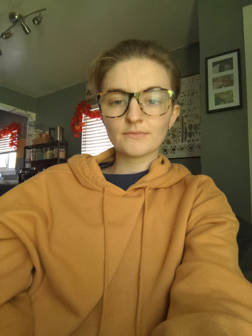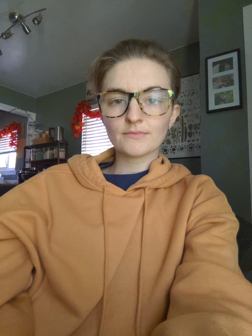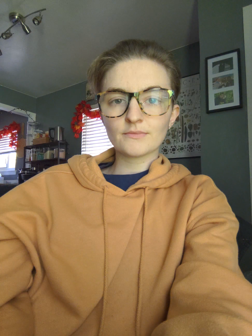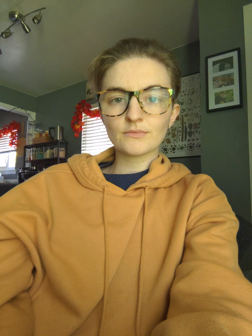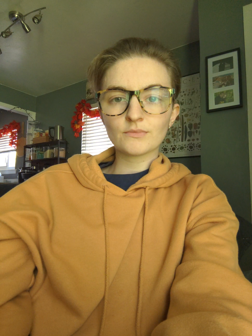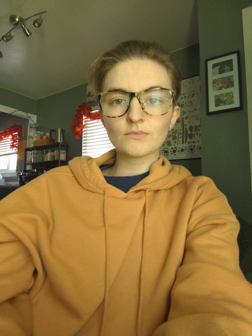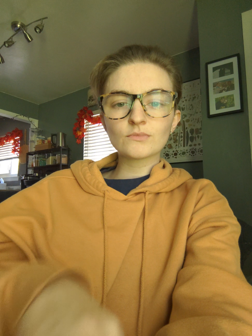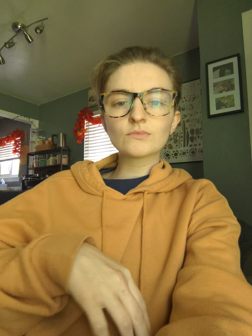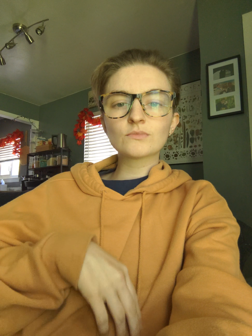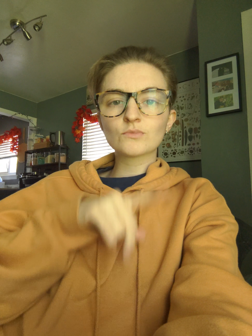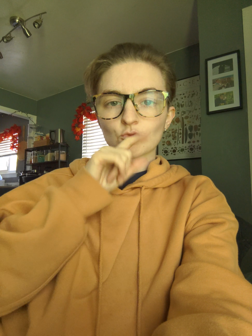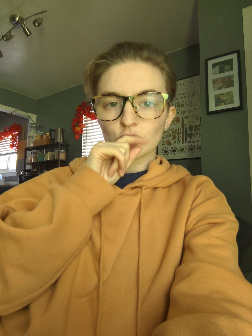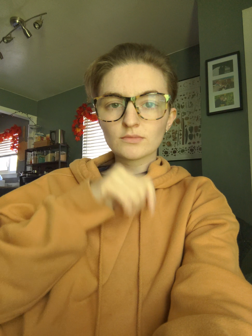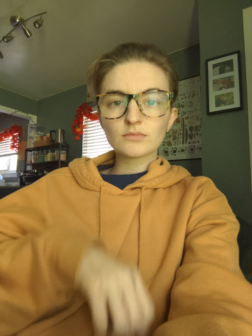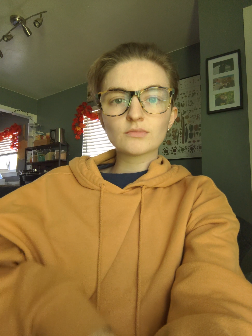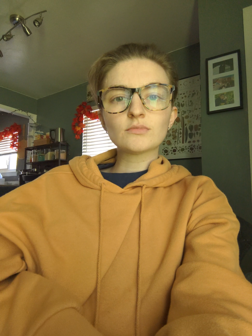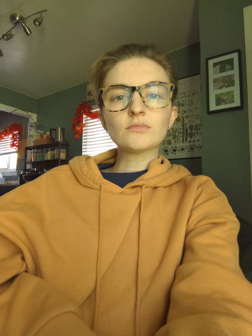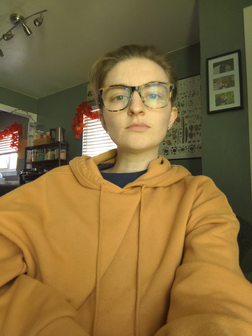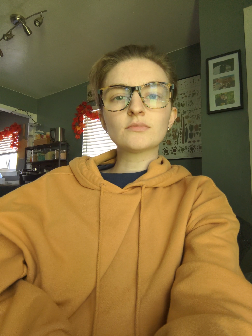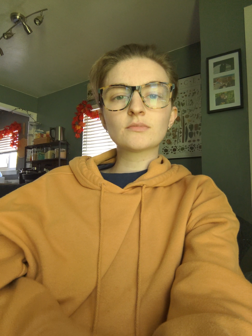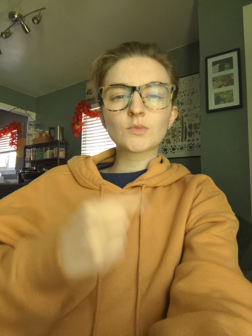chicken